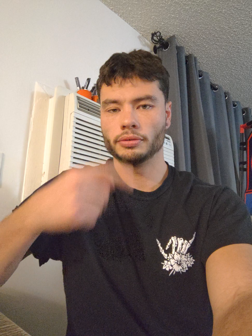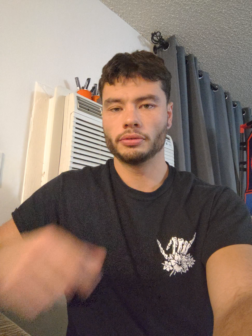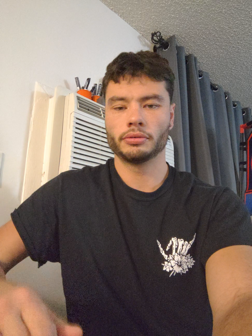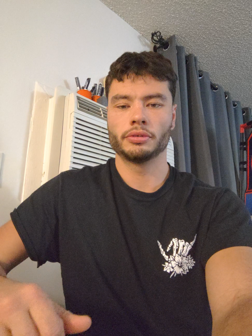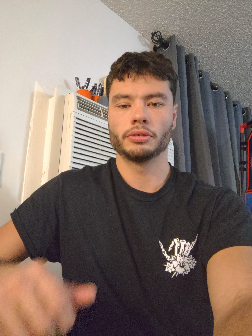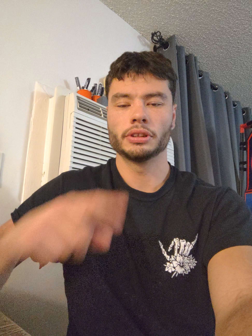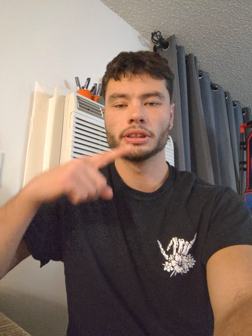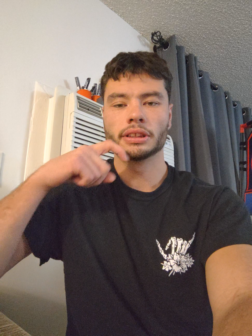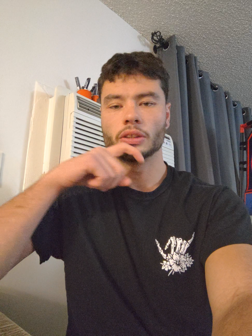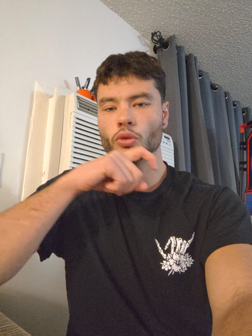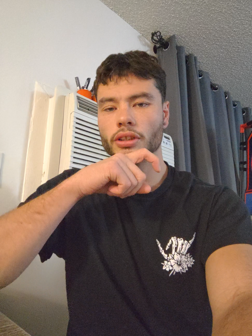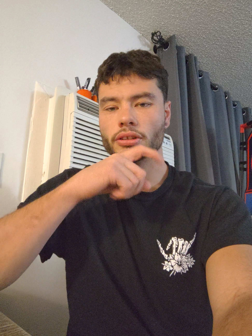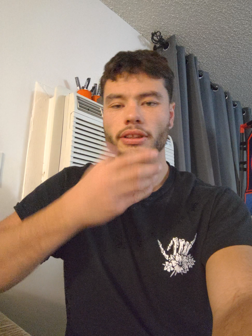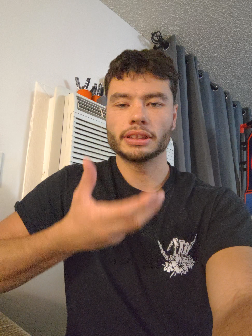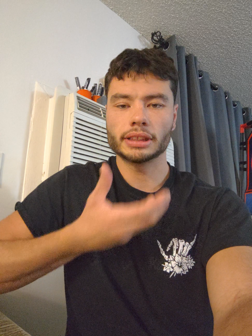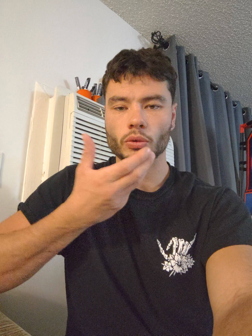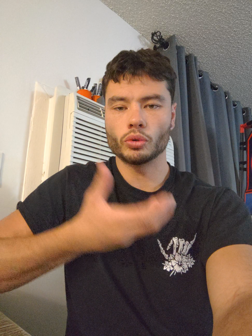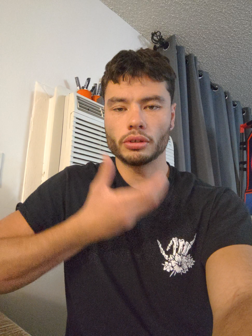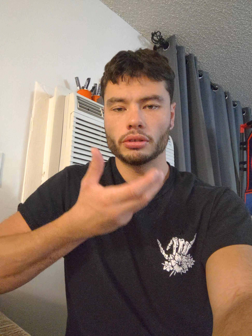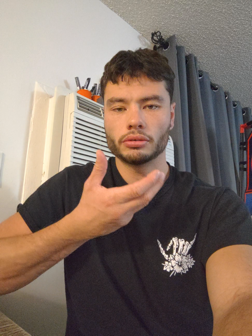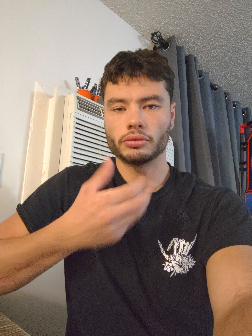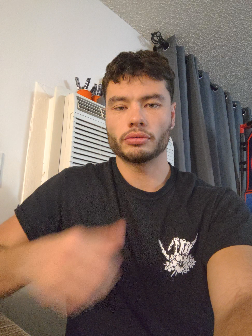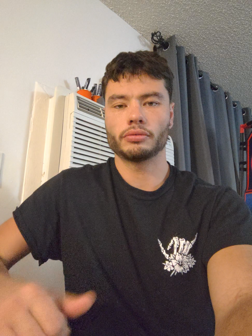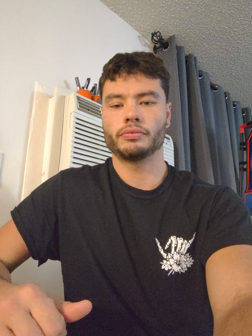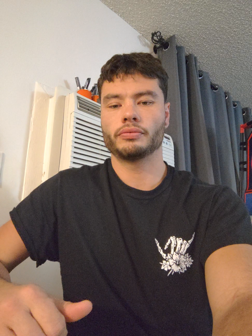cereal